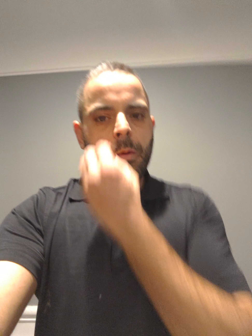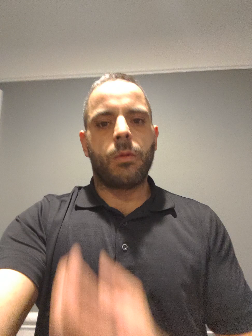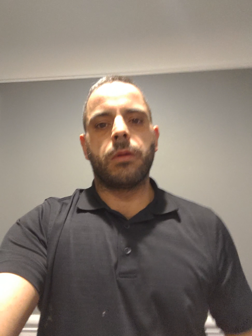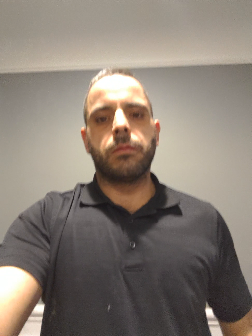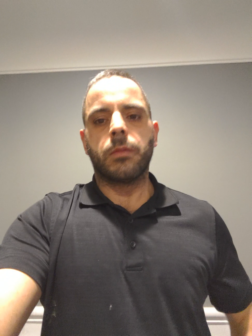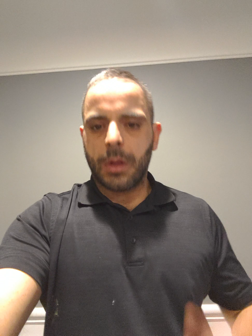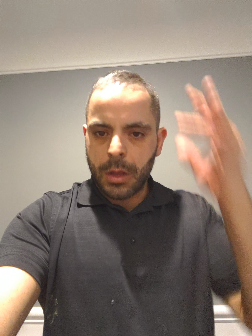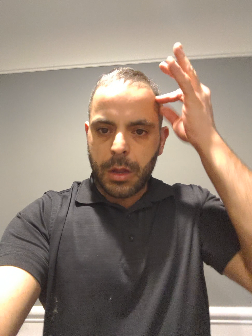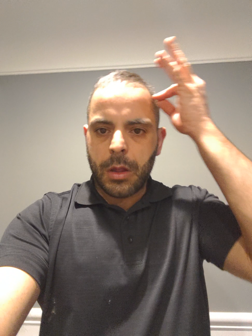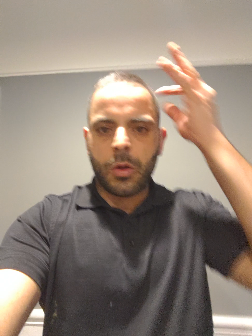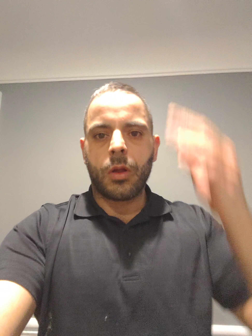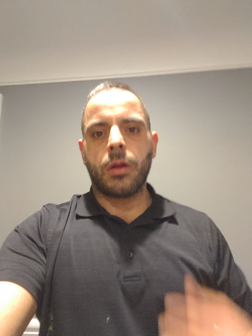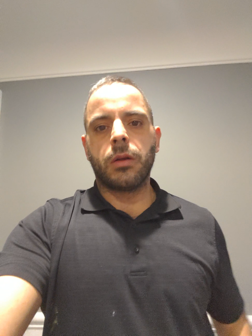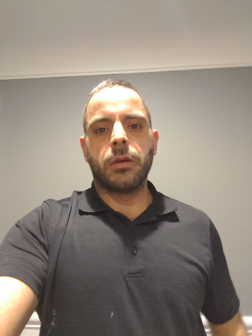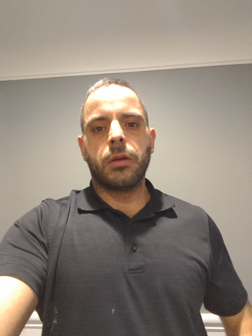hair